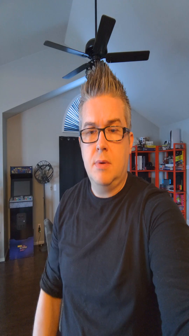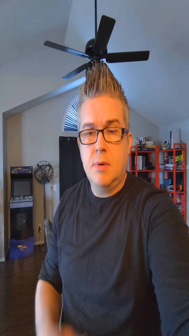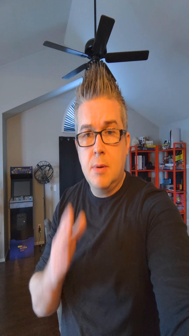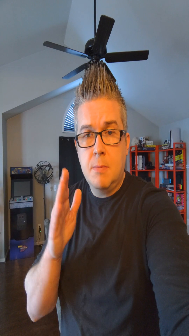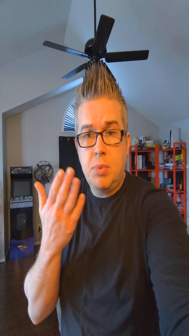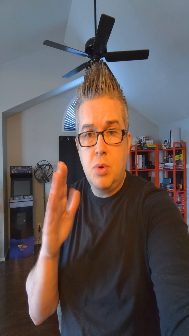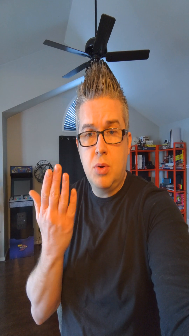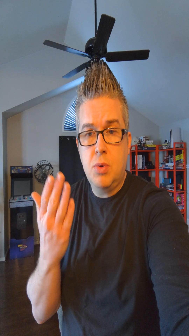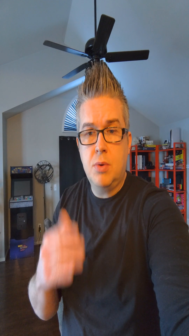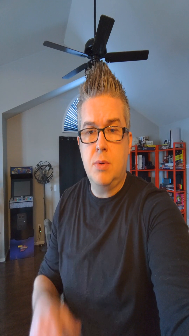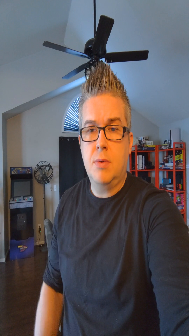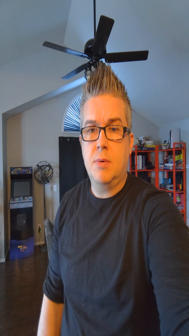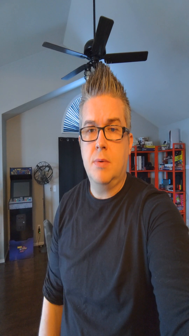book